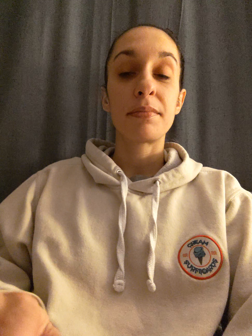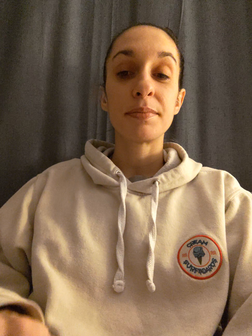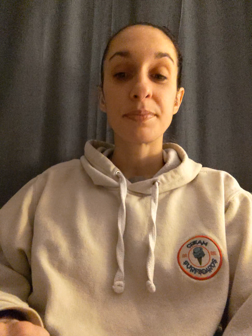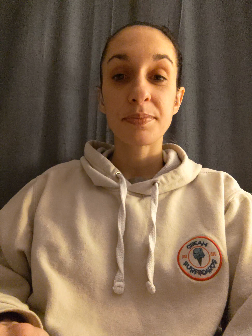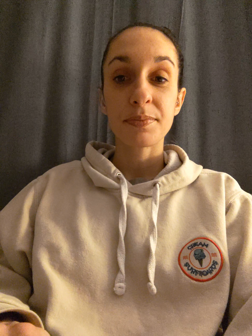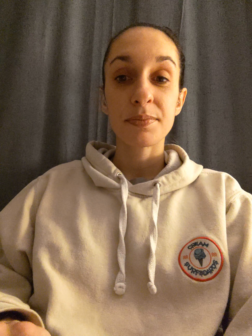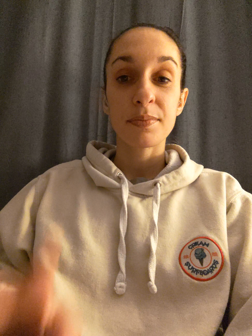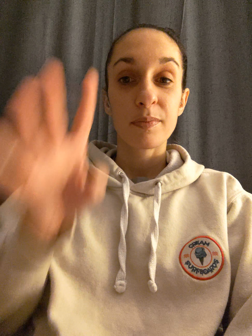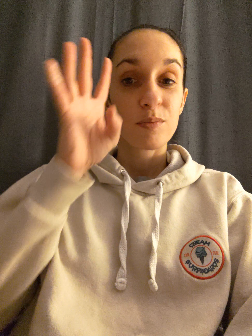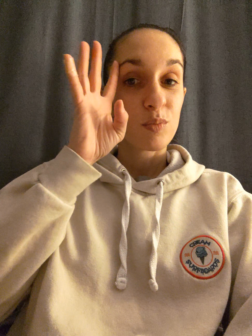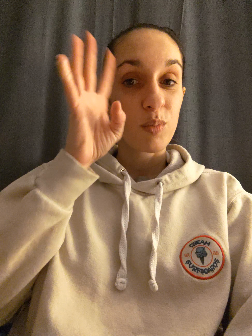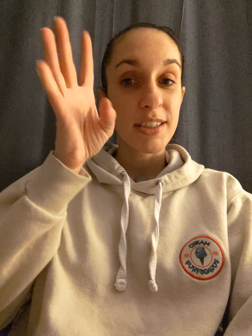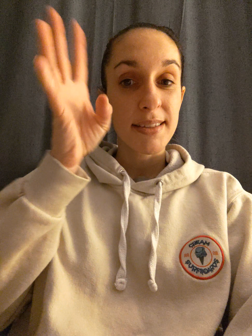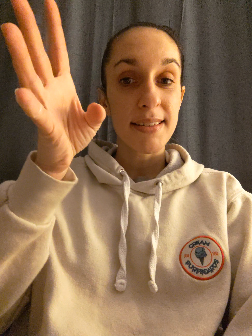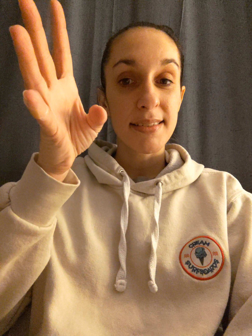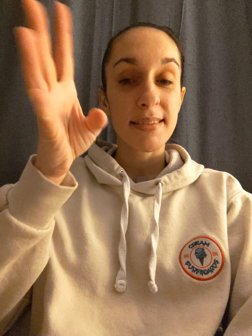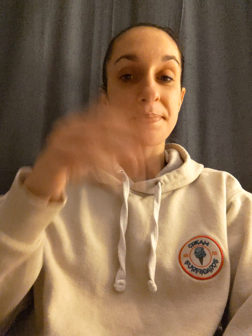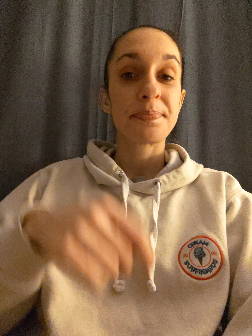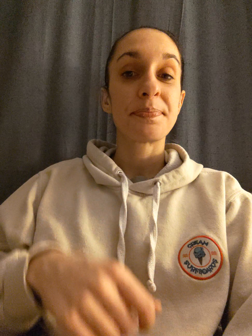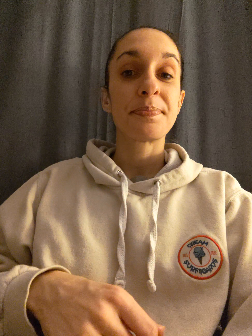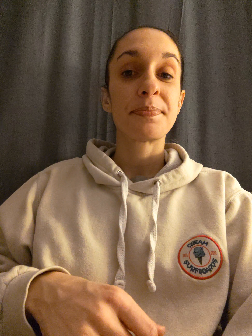pretend